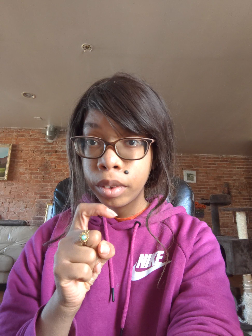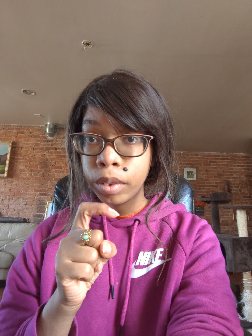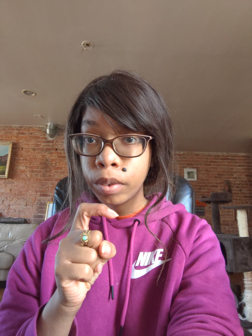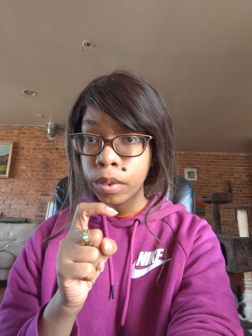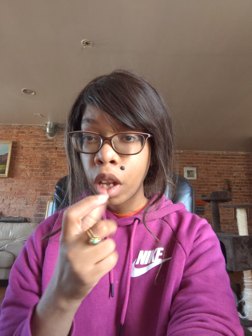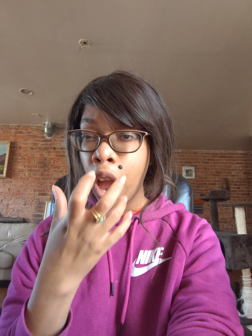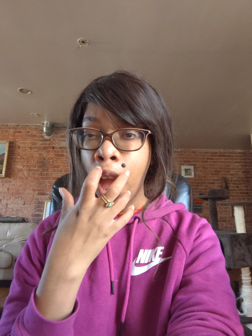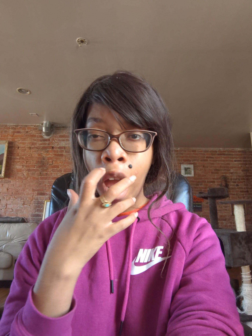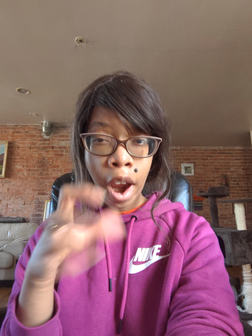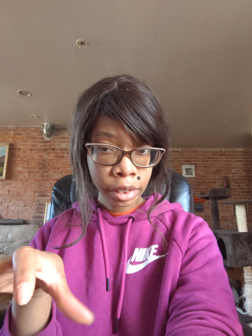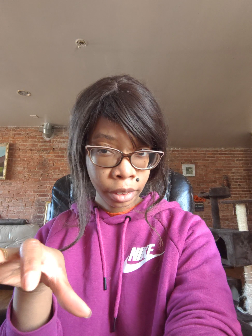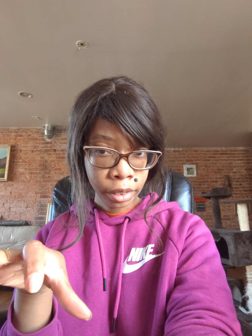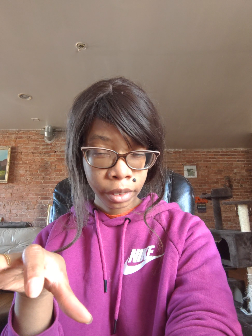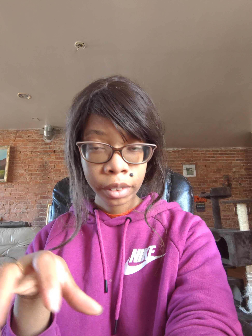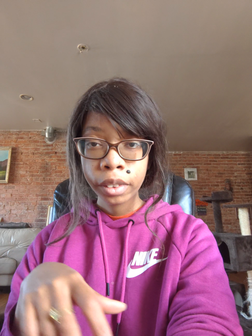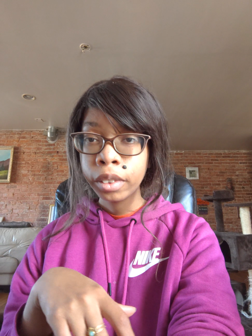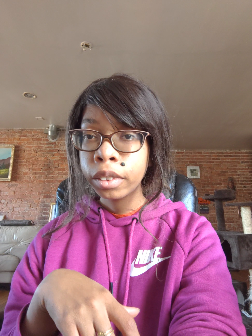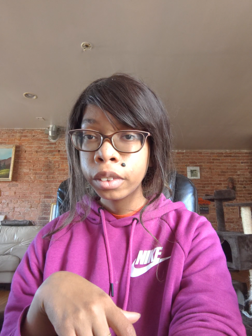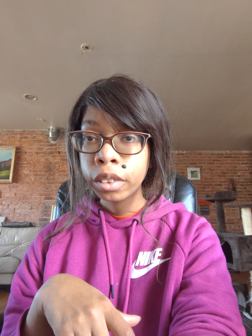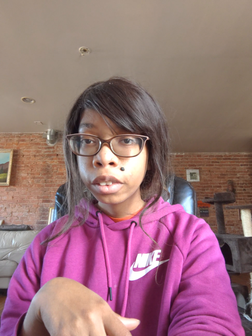hot